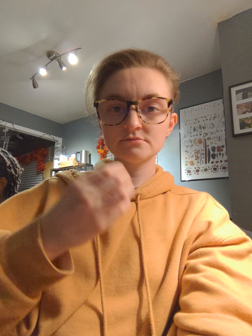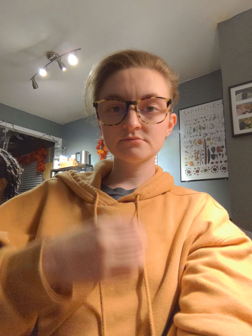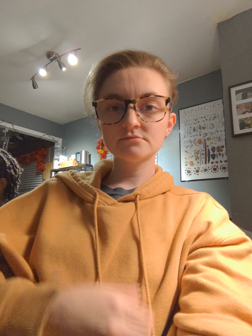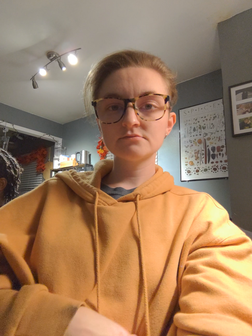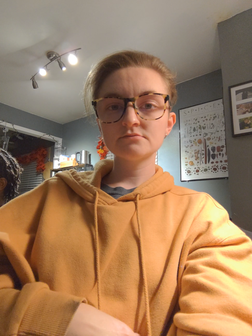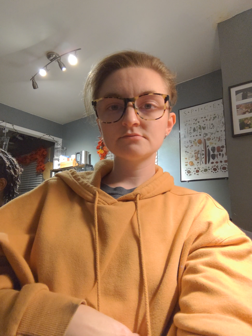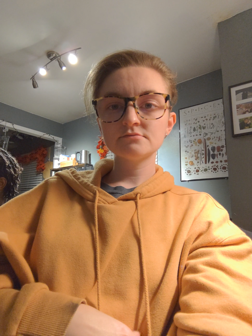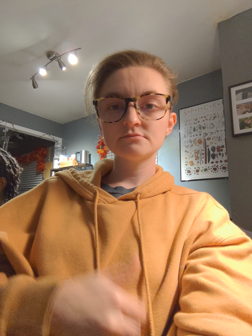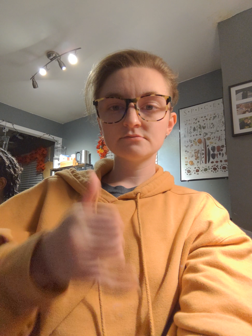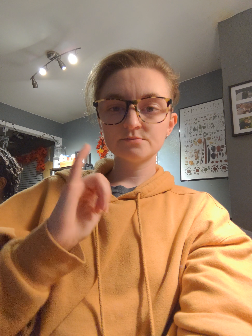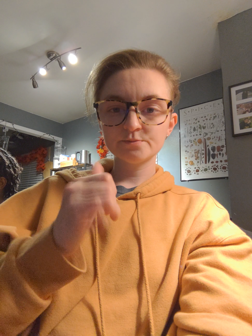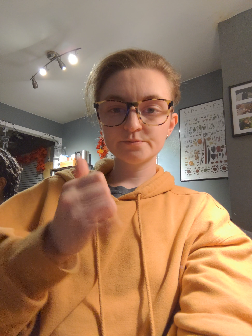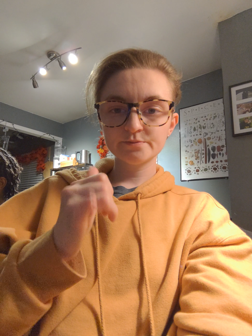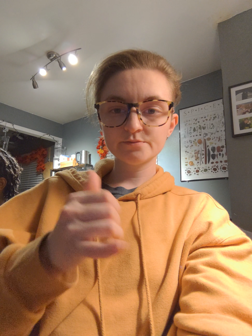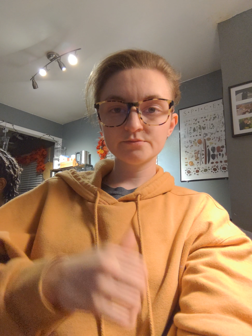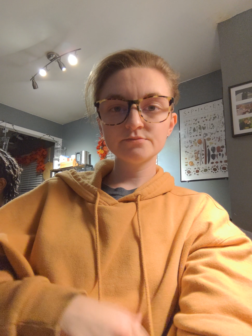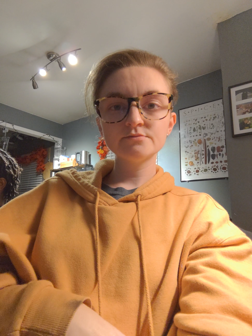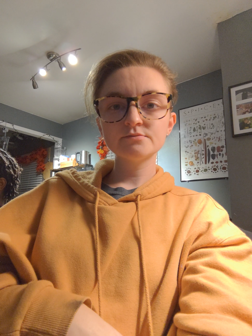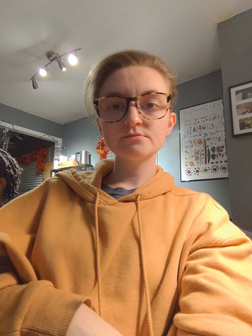rocking chair